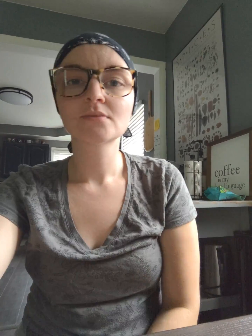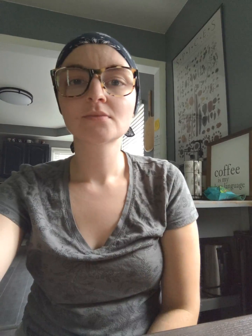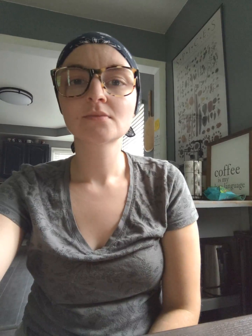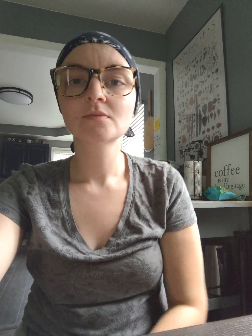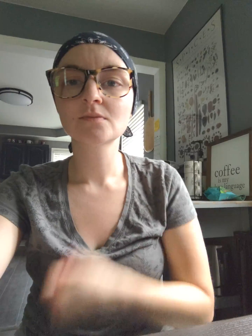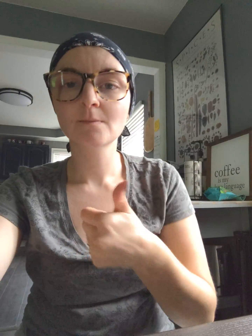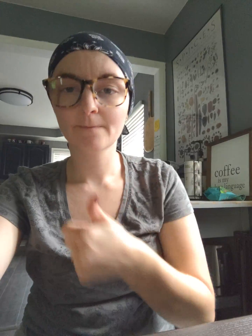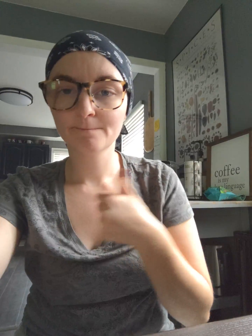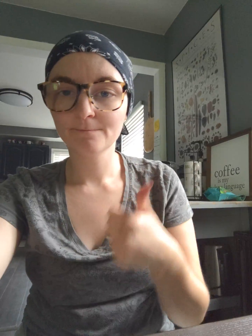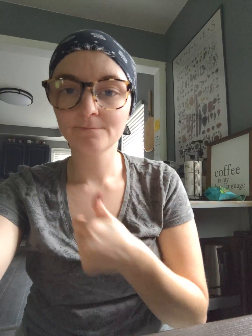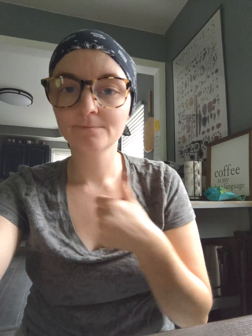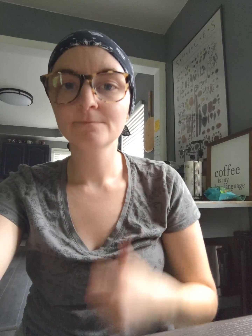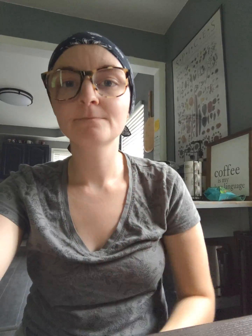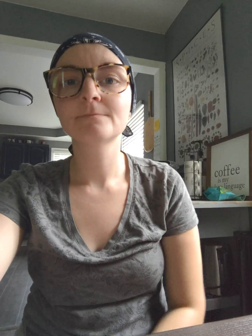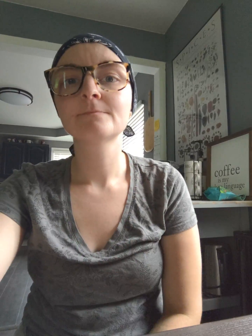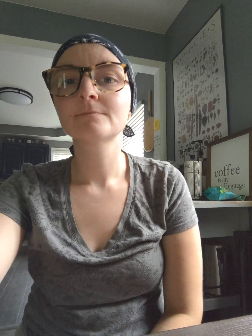basement